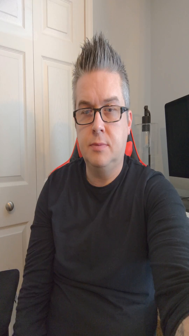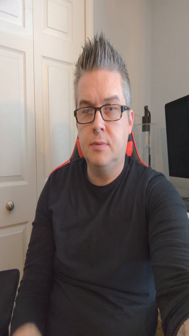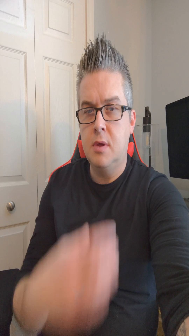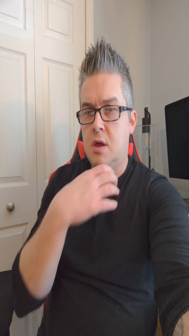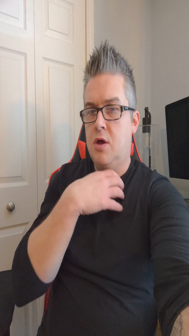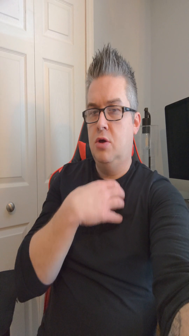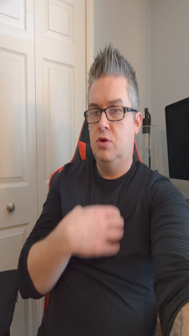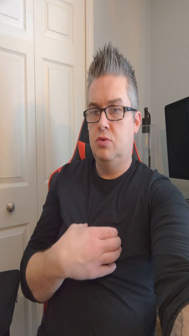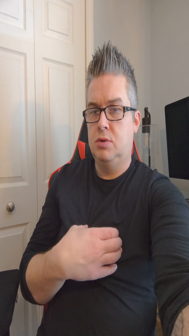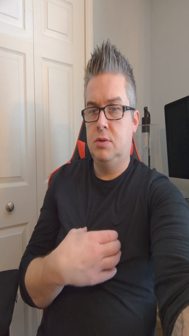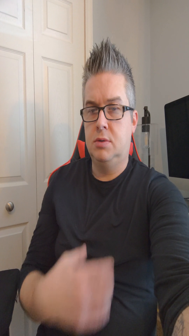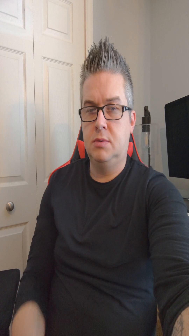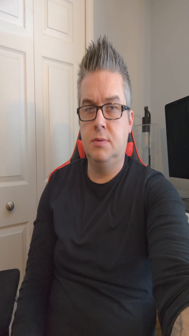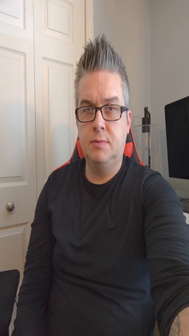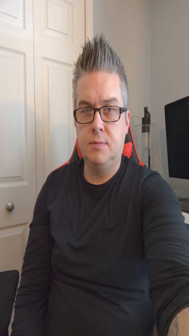hungry